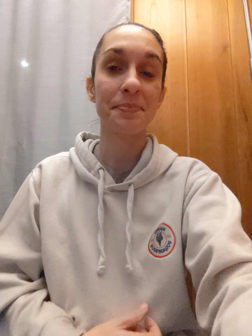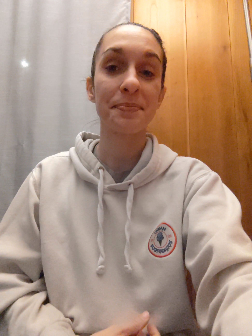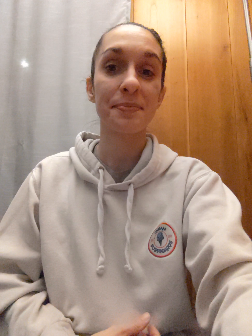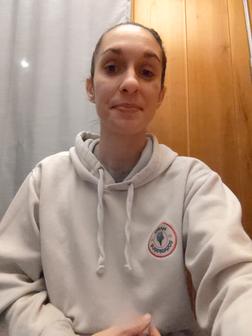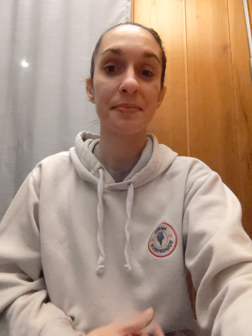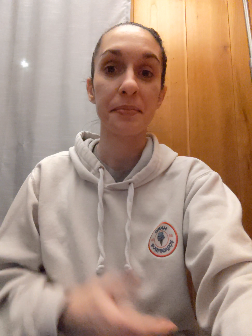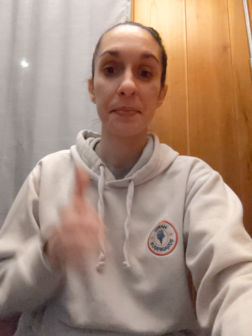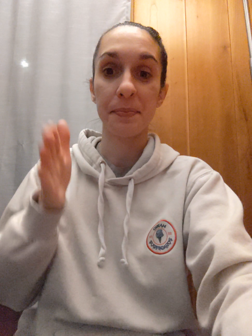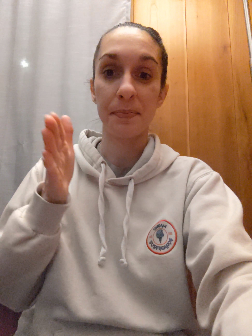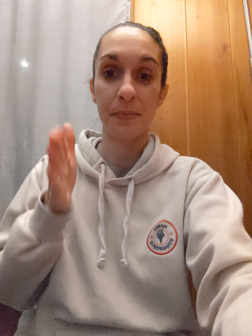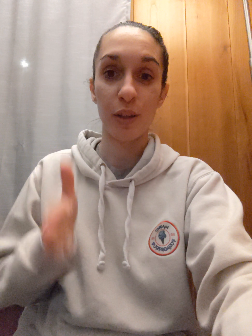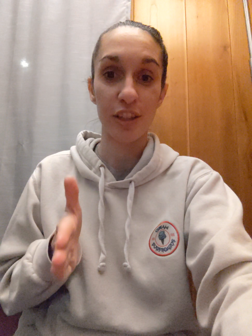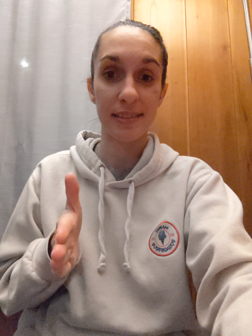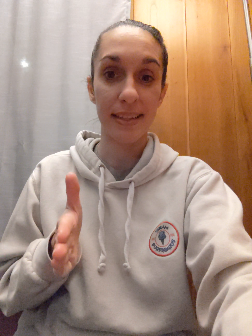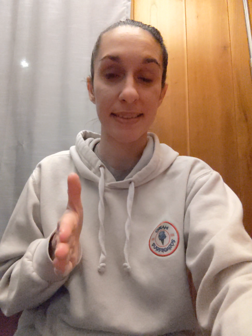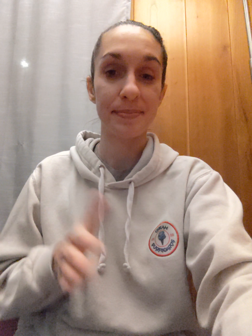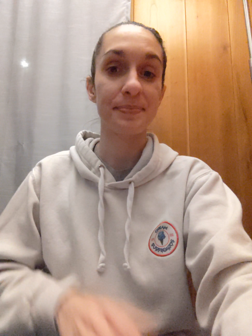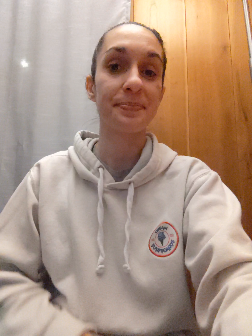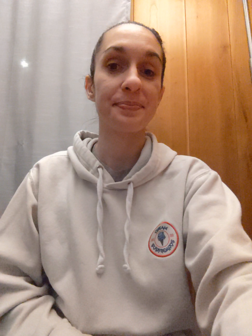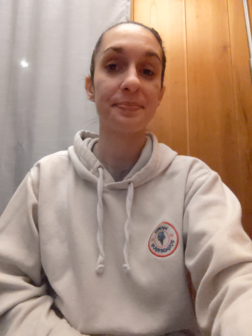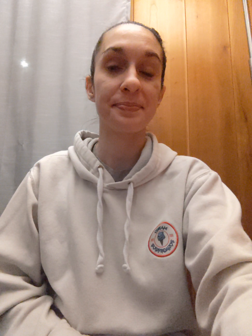person